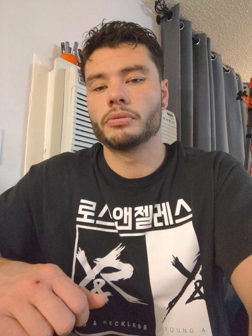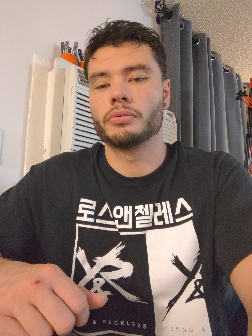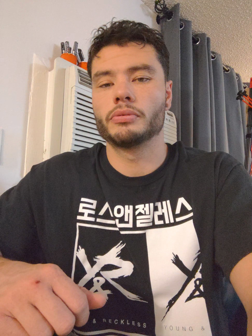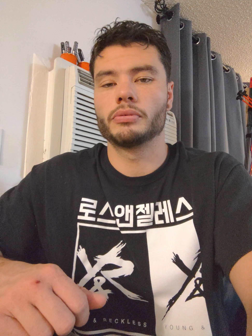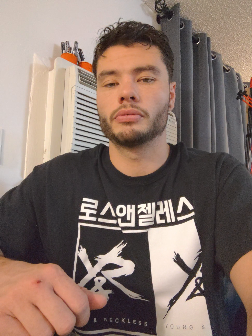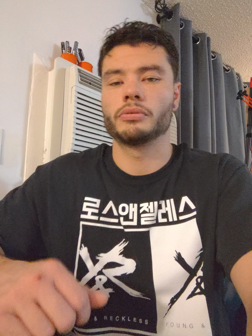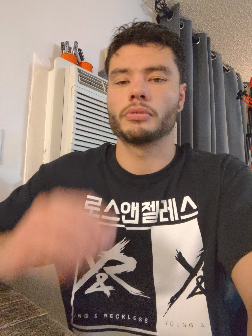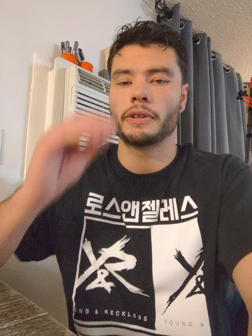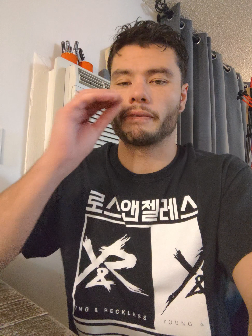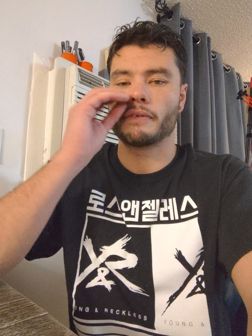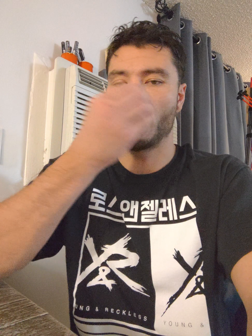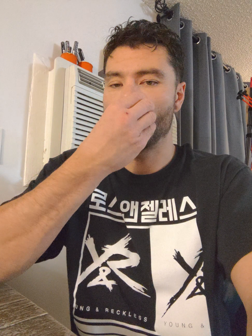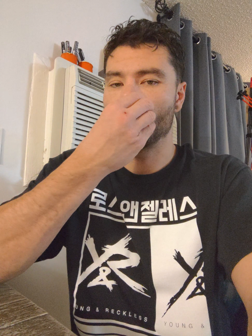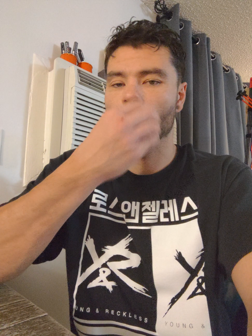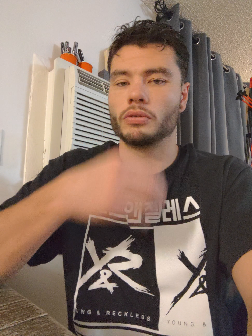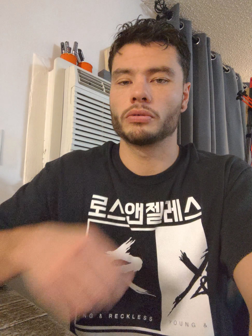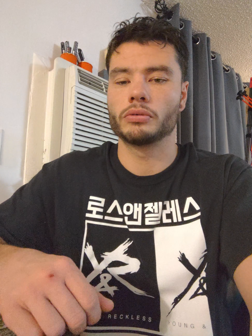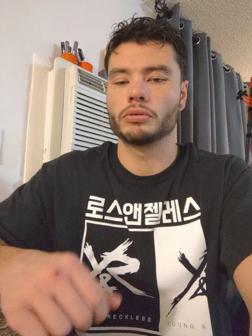flower